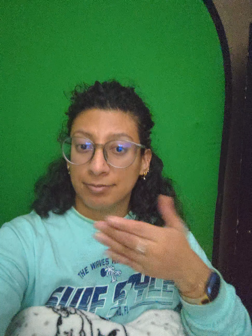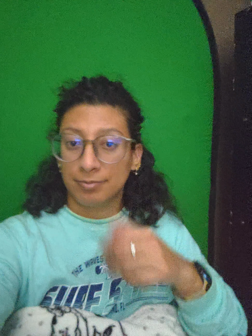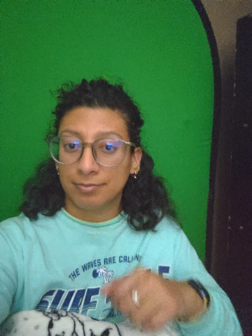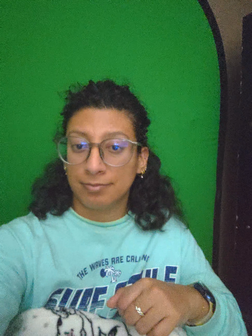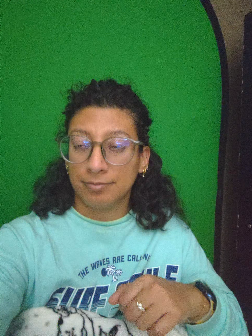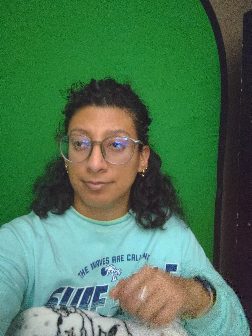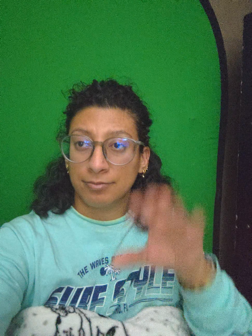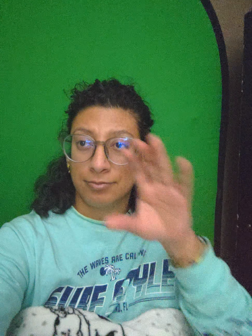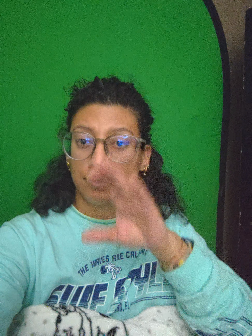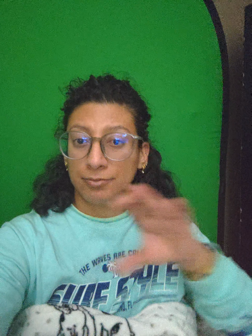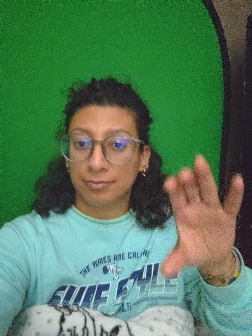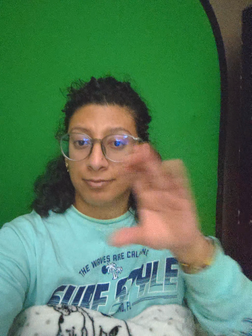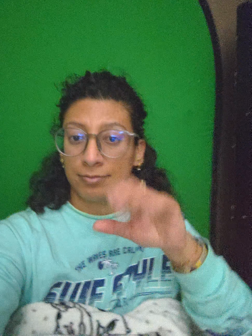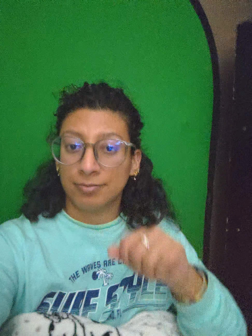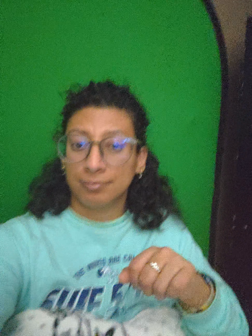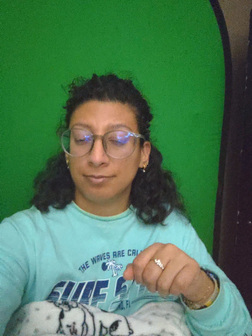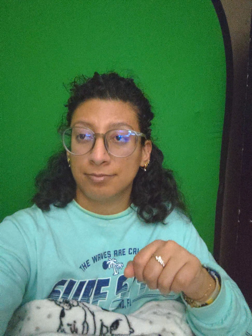chocolate